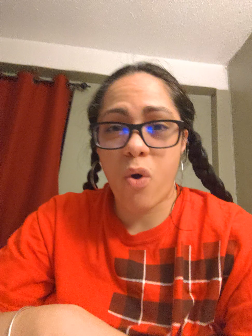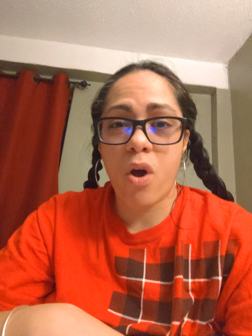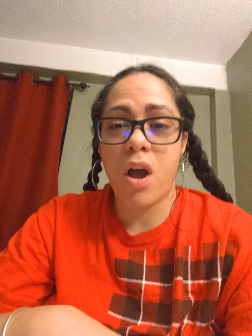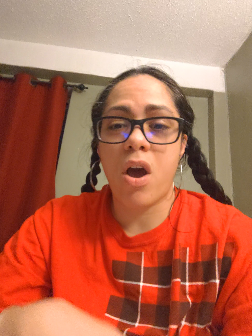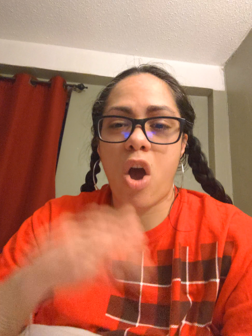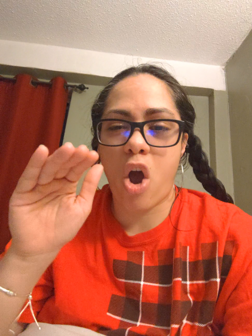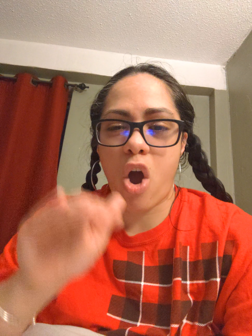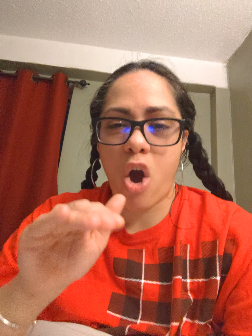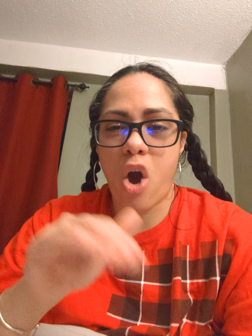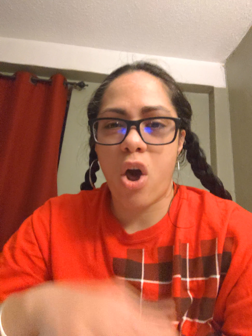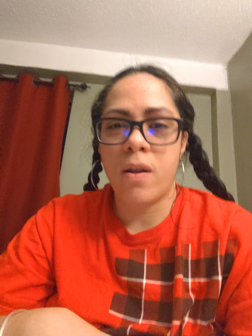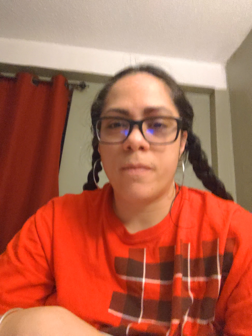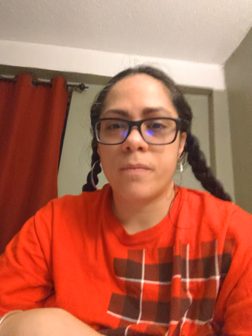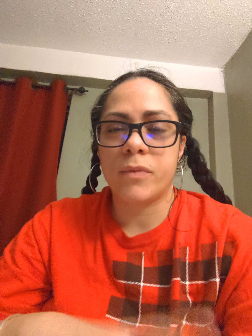on